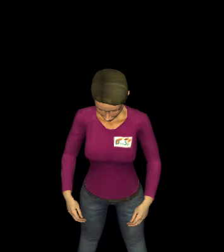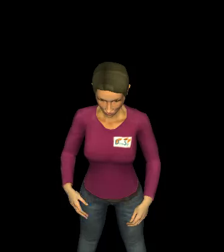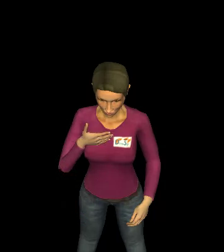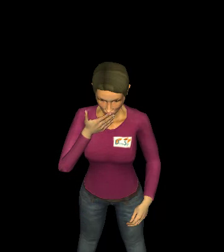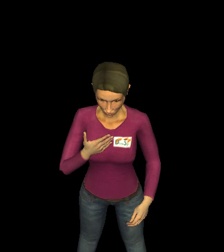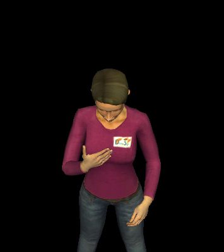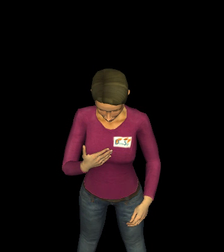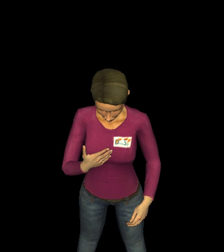شكرا